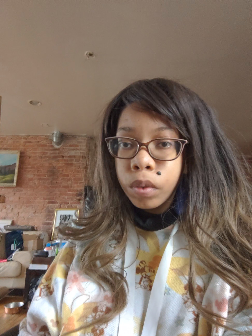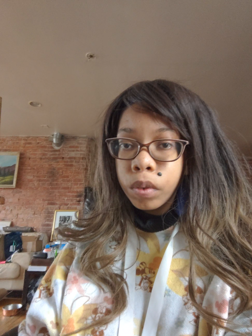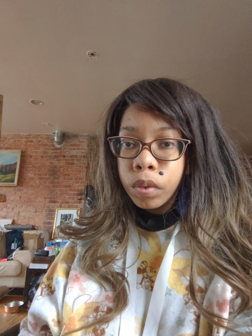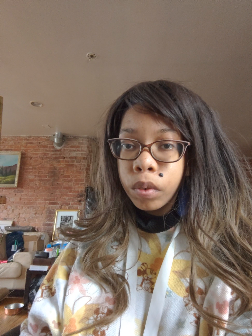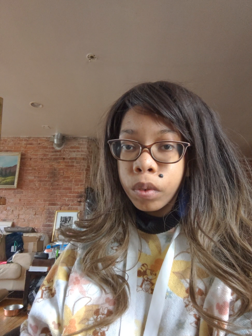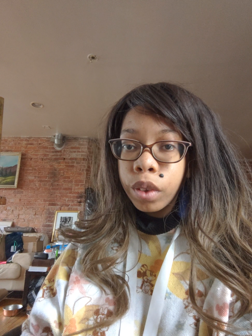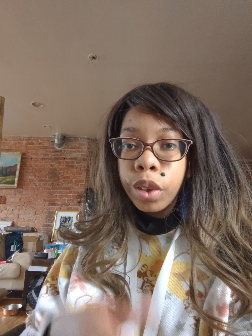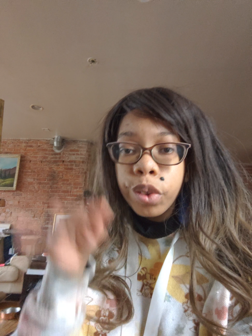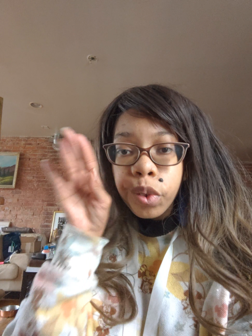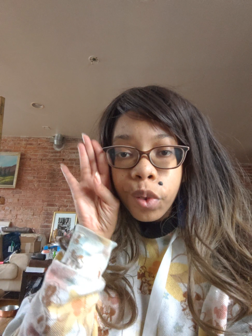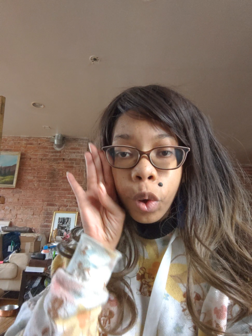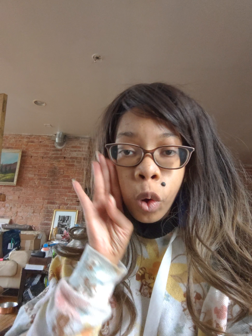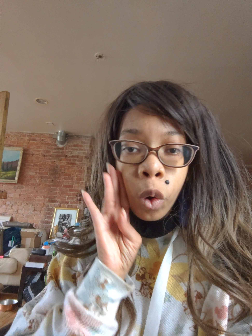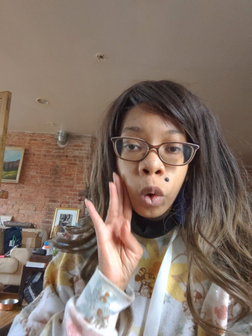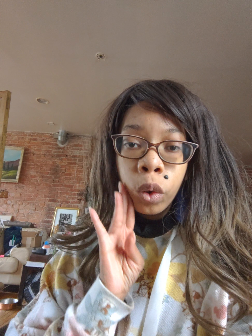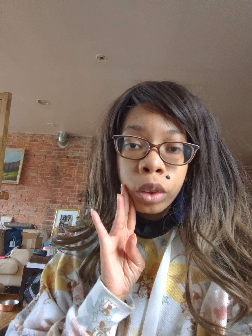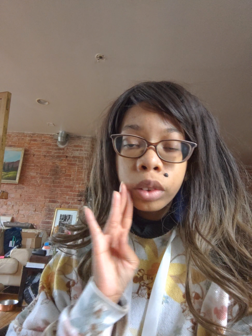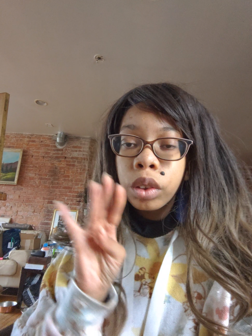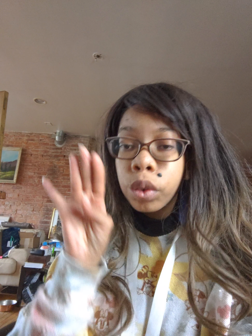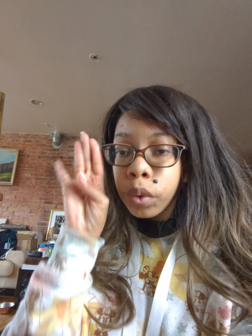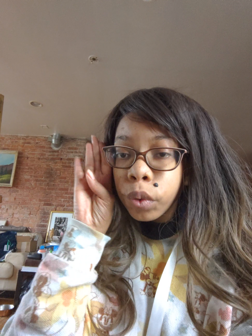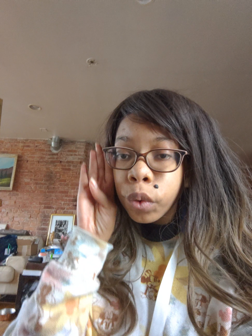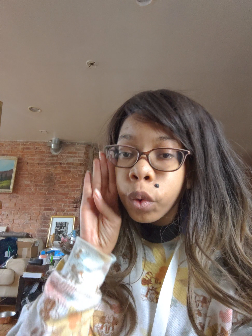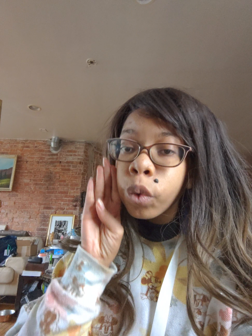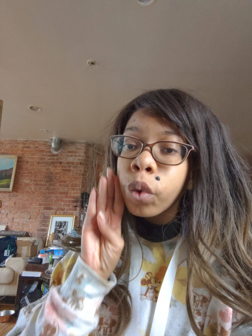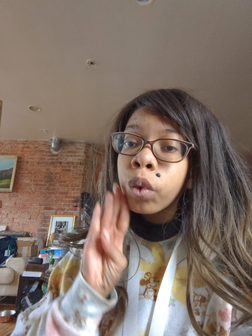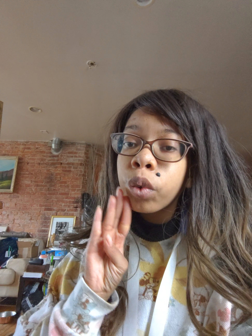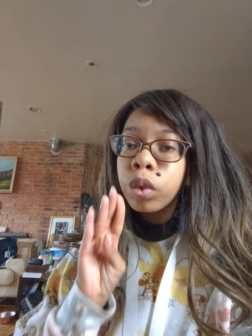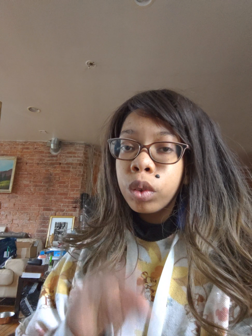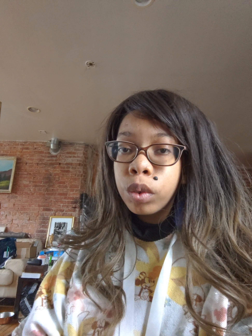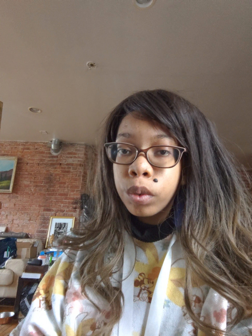brown